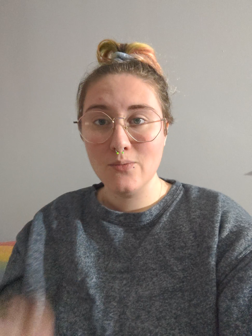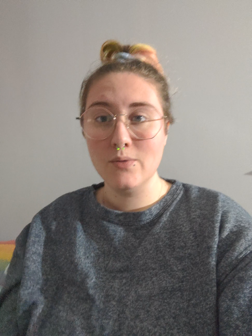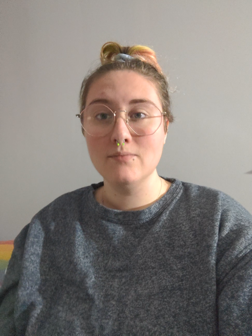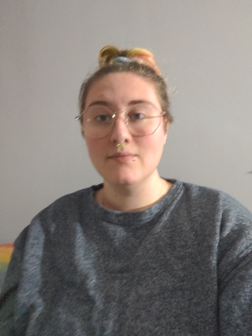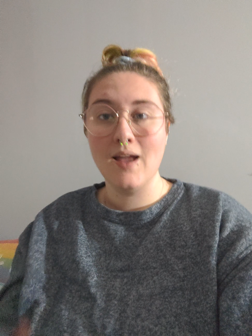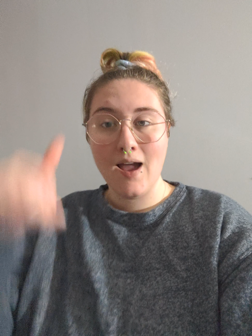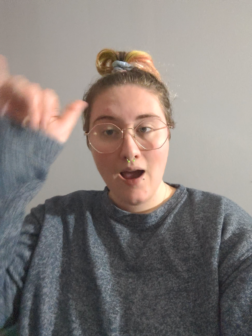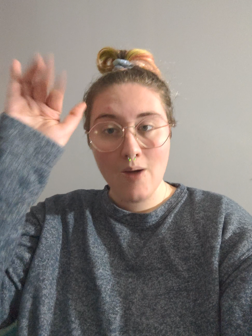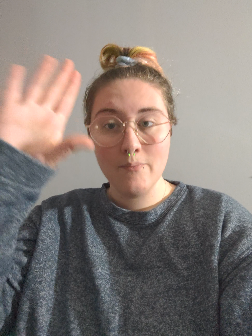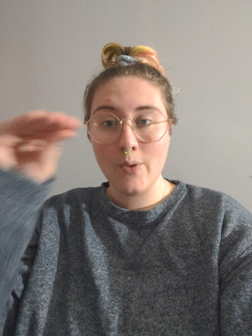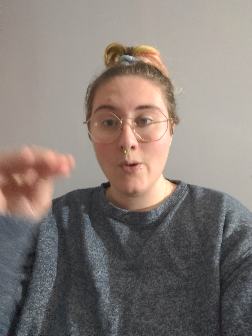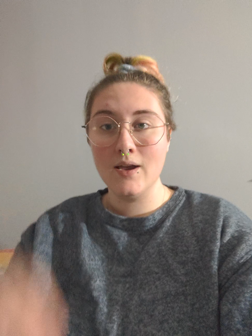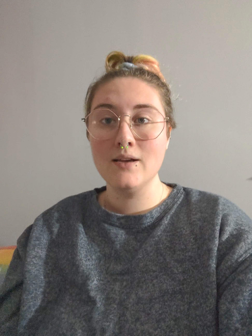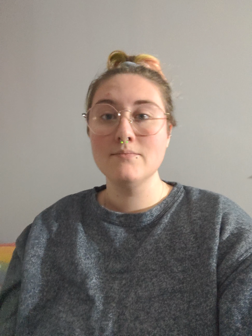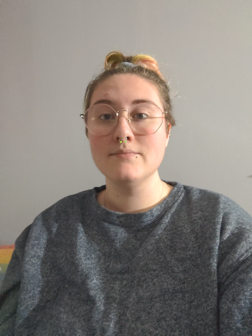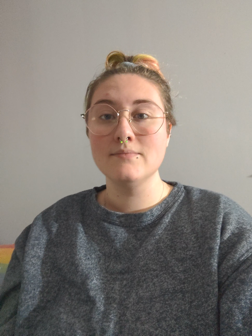cowboy